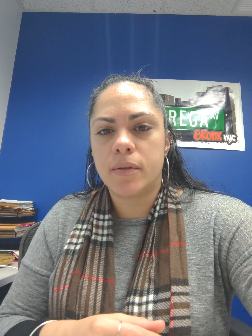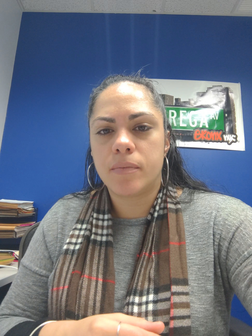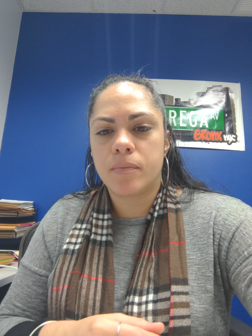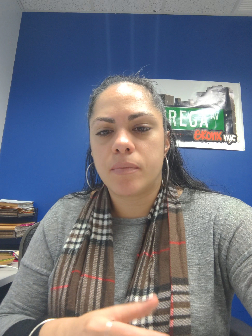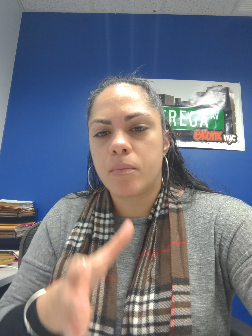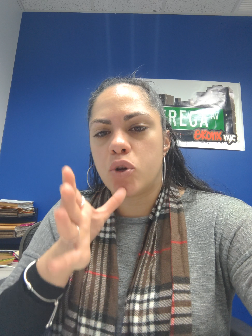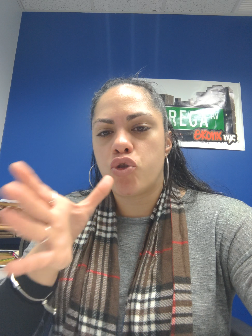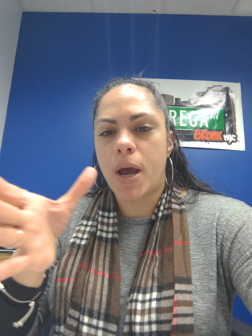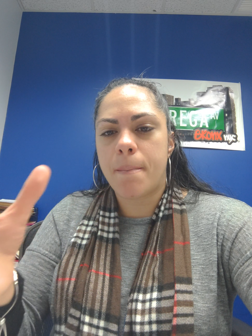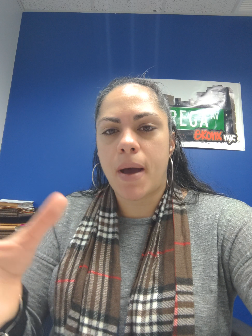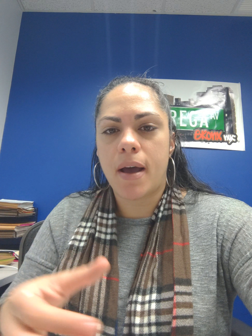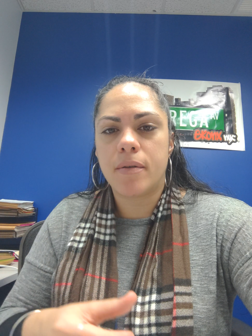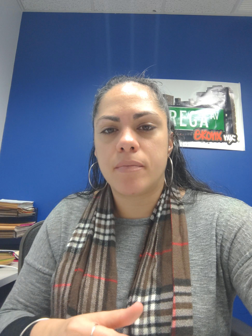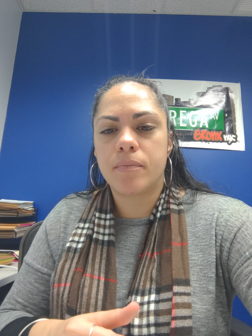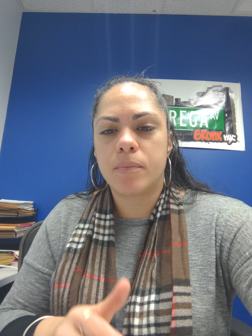grandma